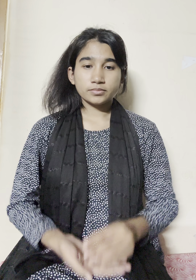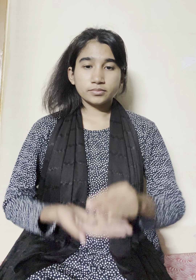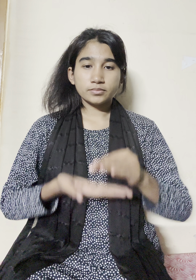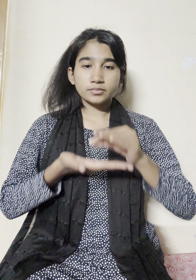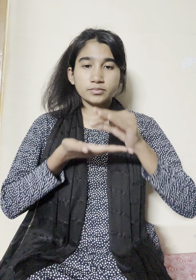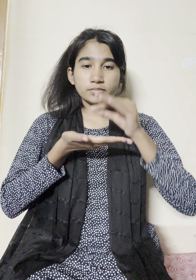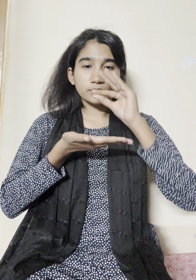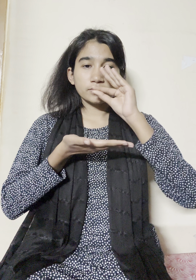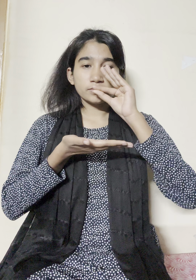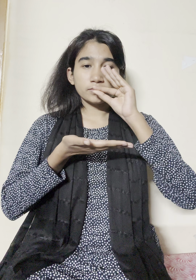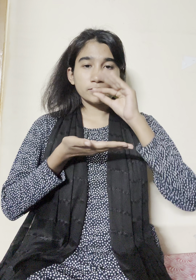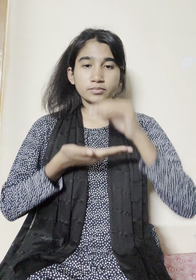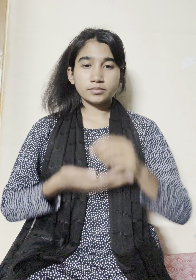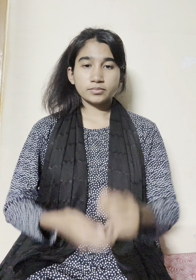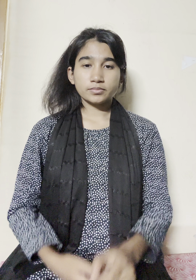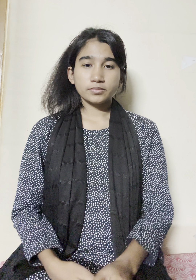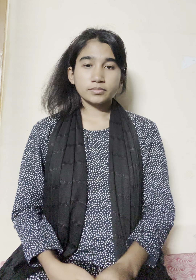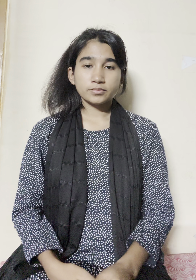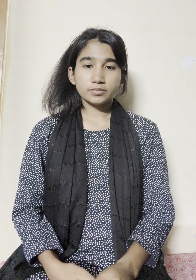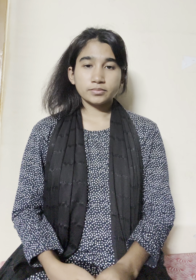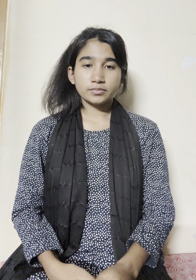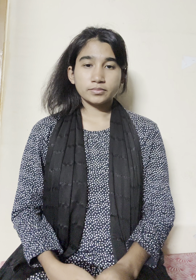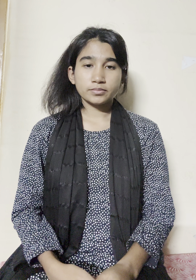চা